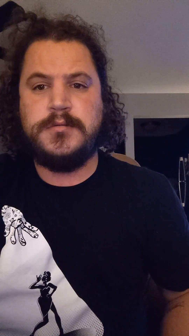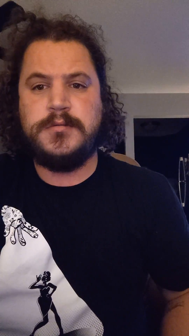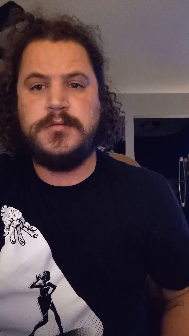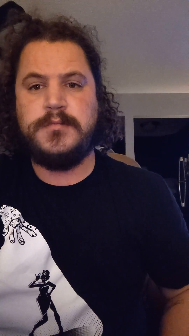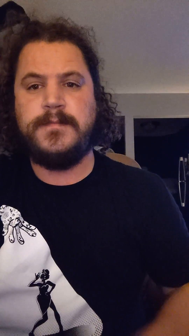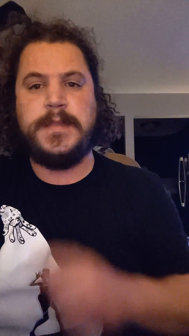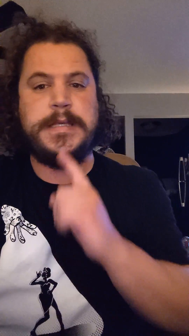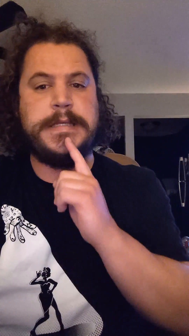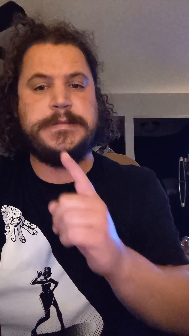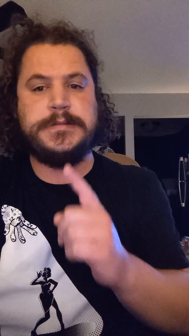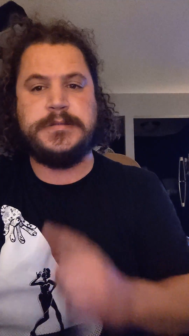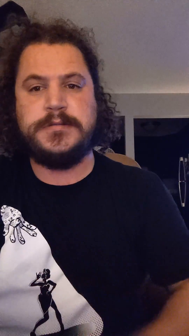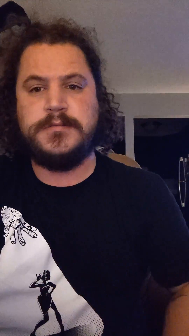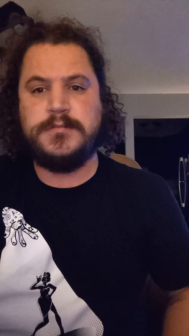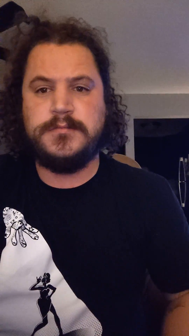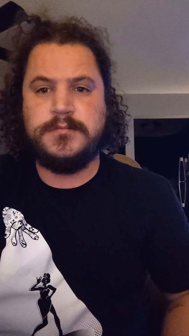is